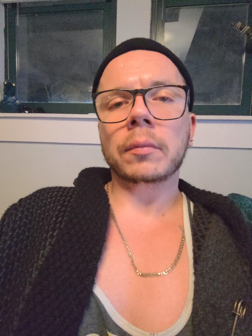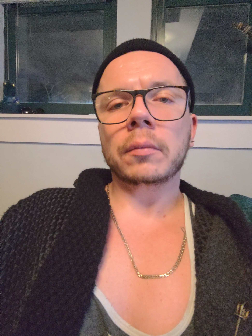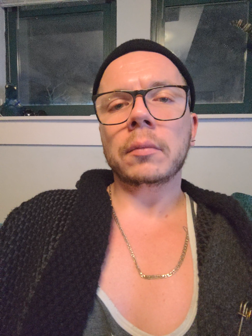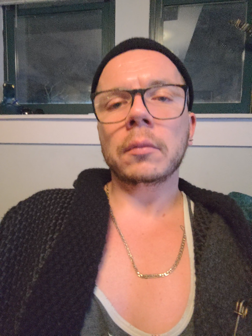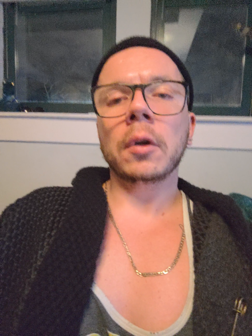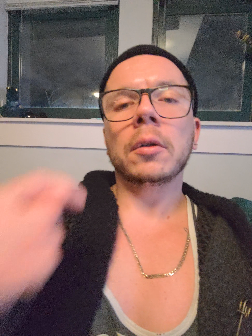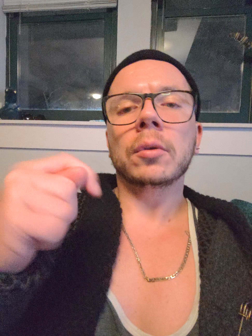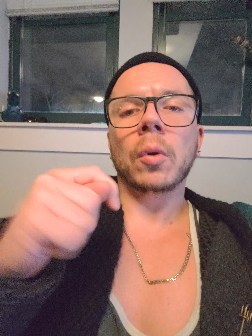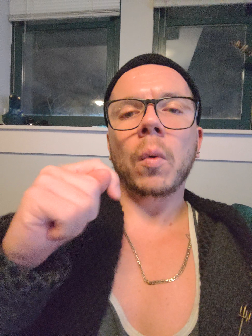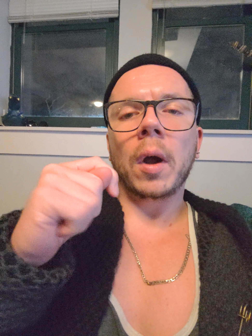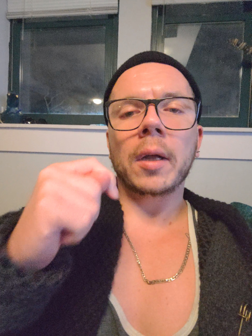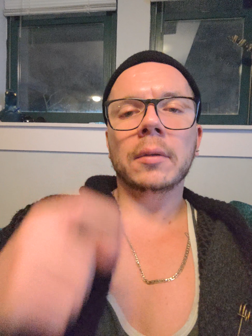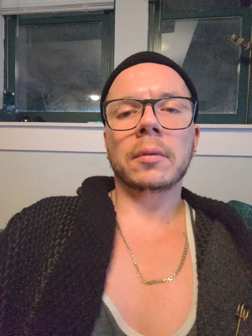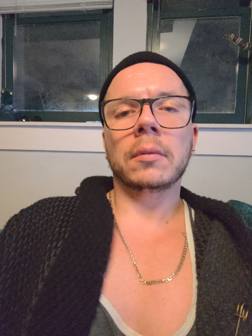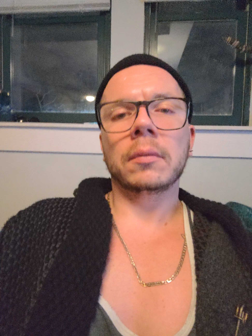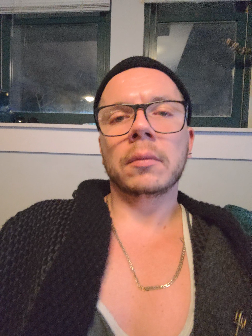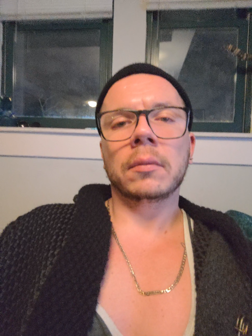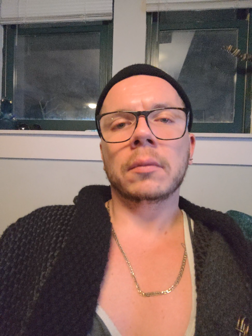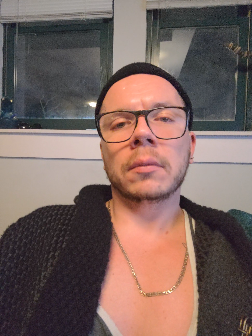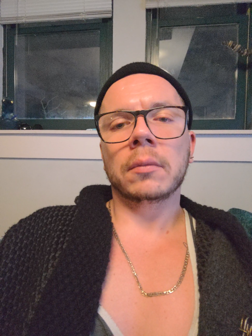toy